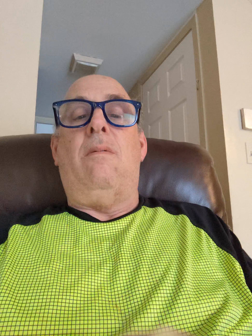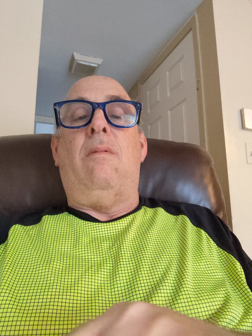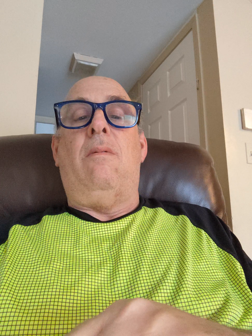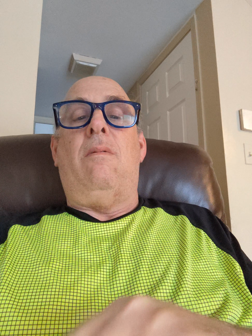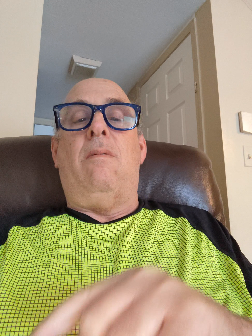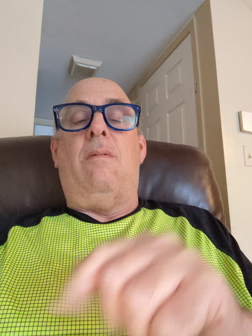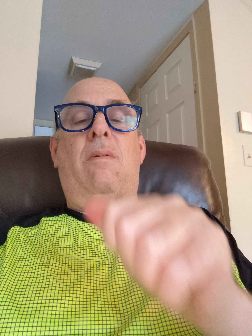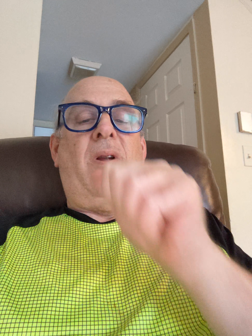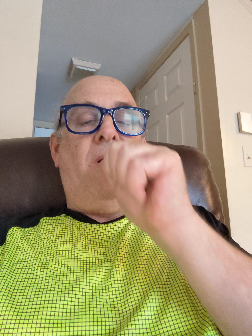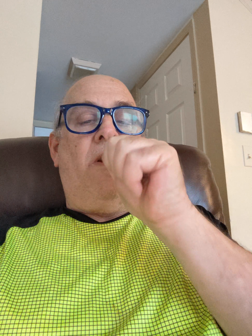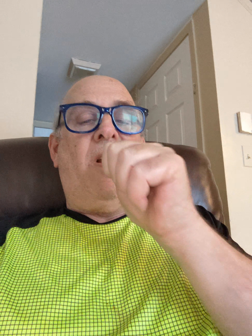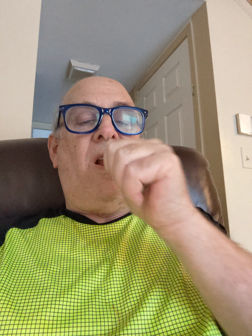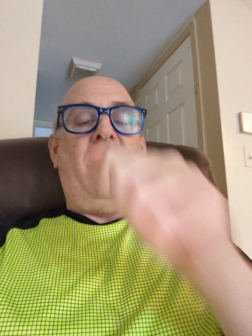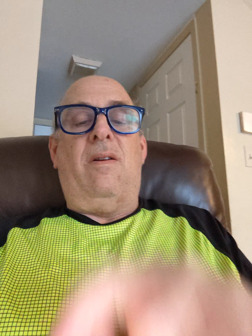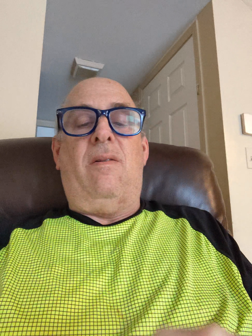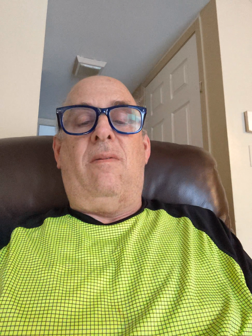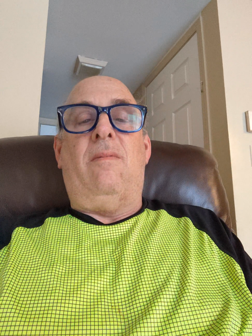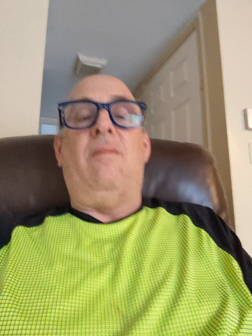nuts